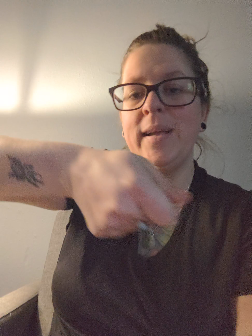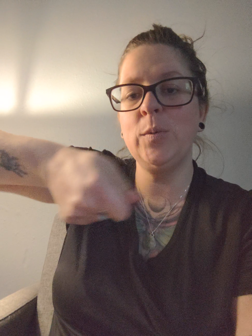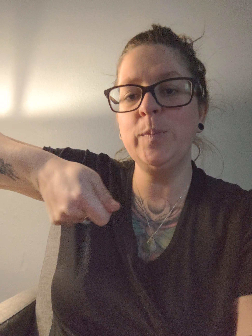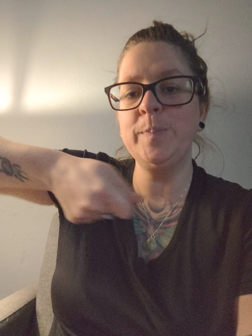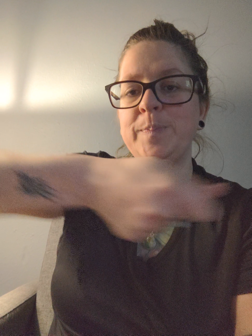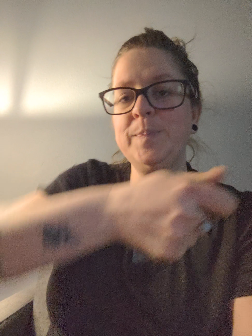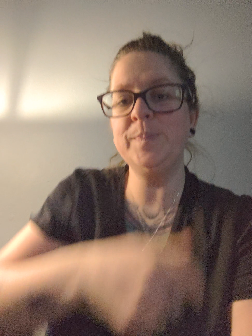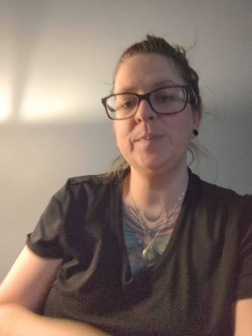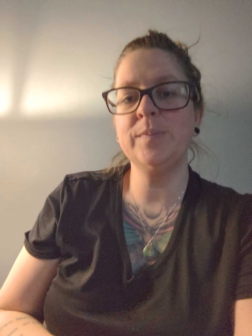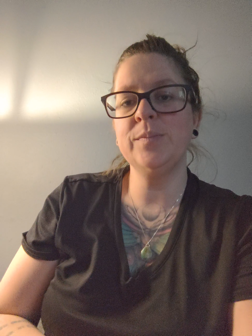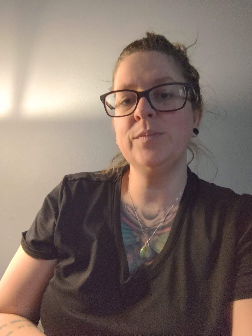vacuum